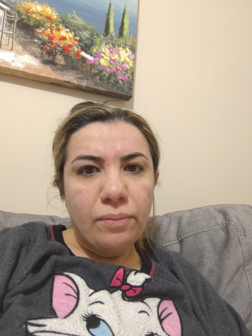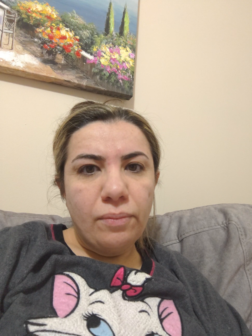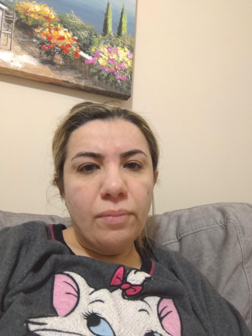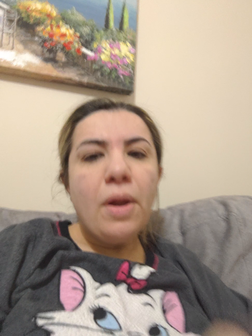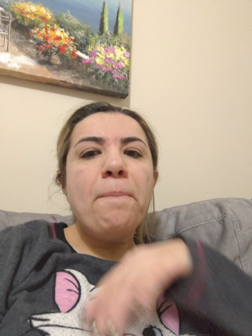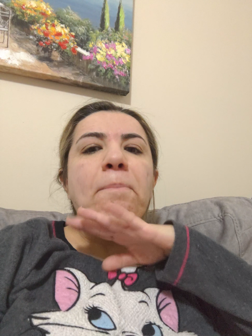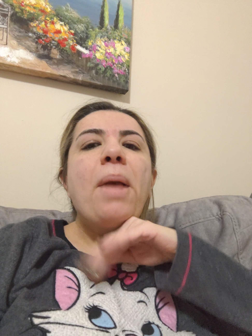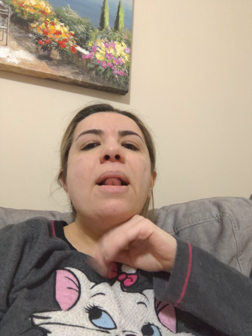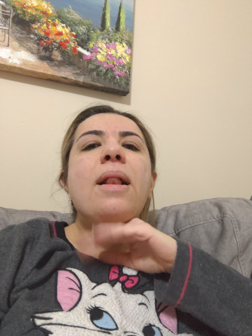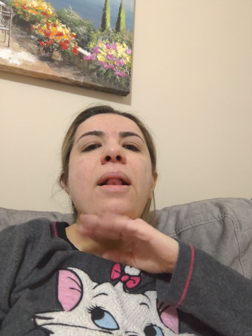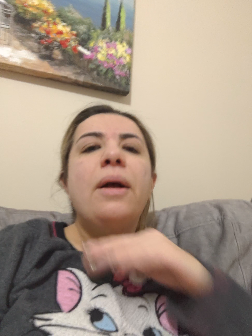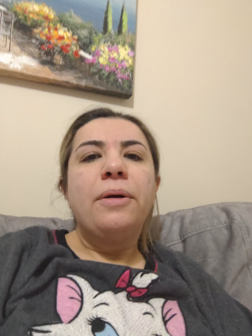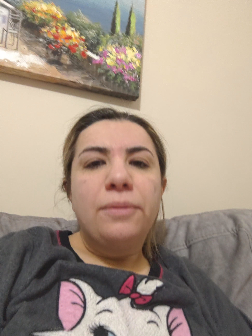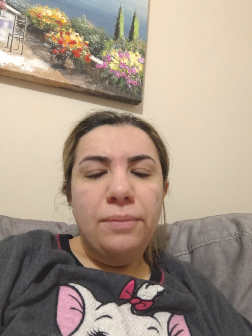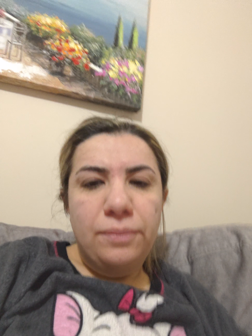pig